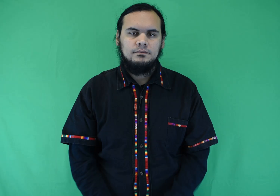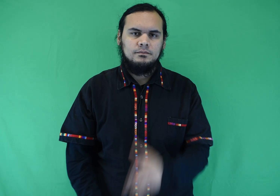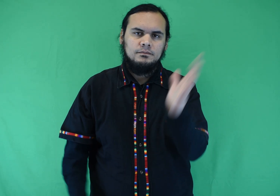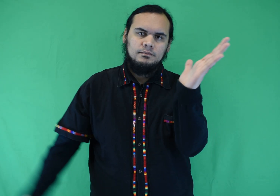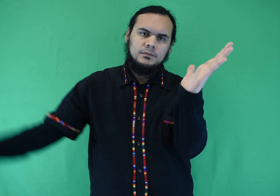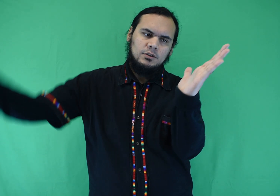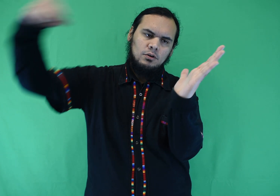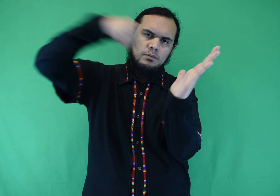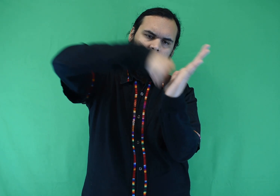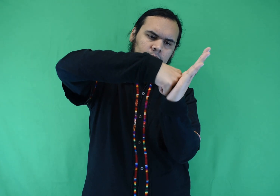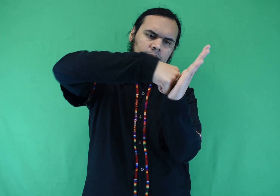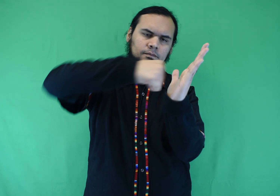golpe